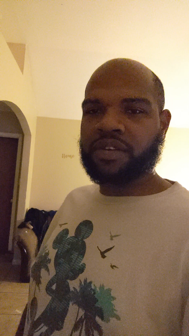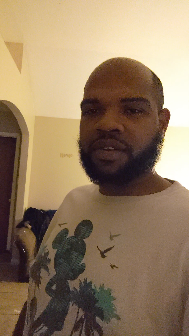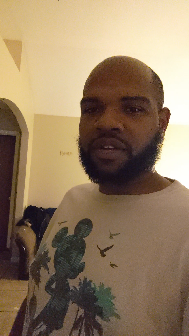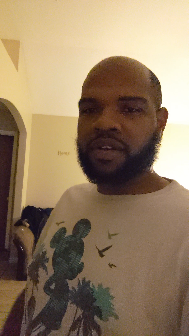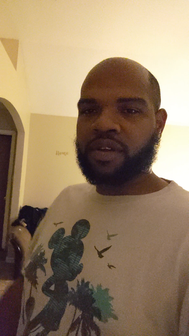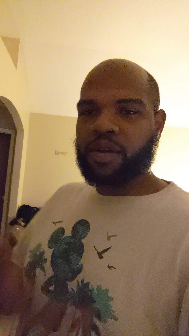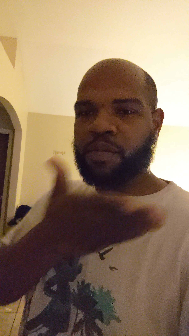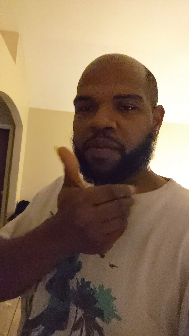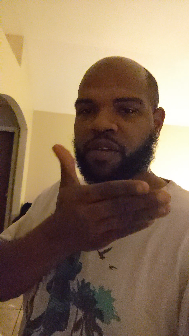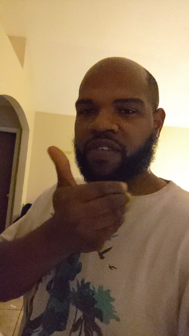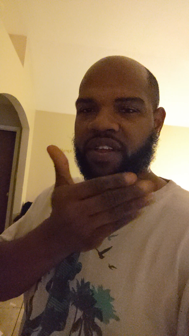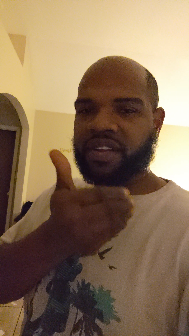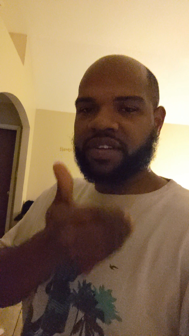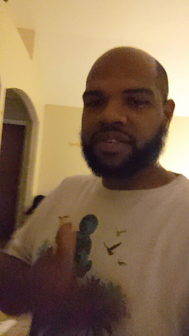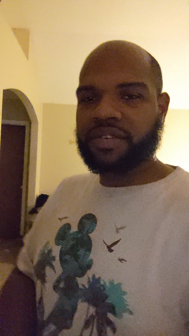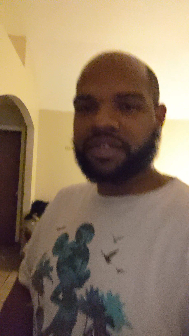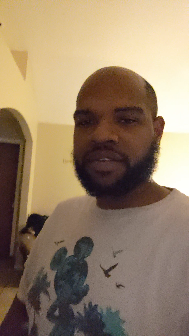butterfly